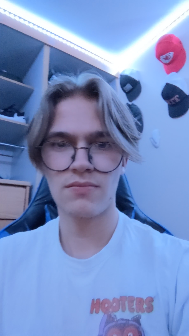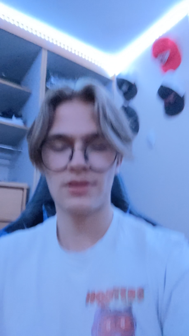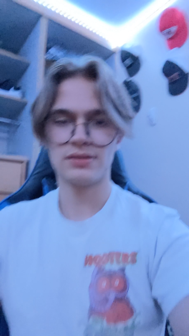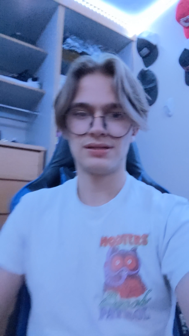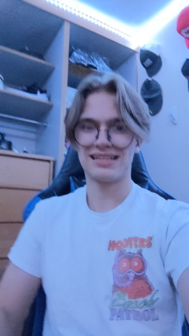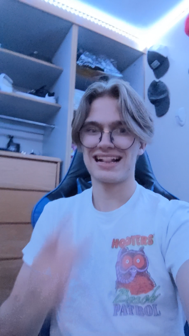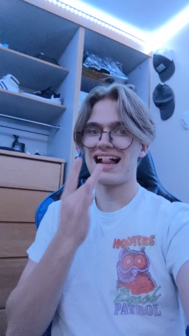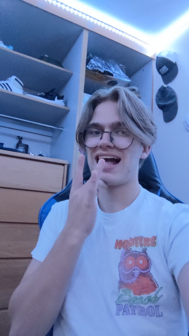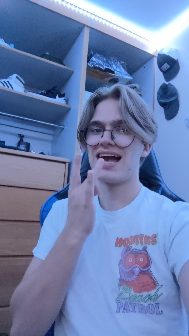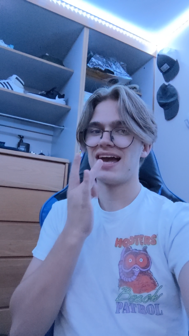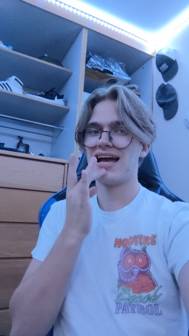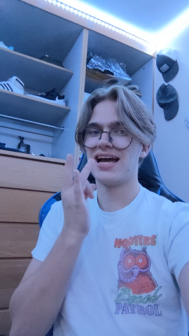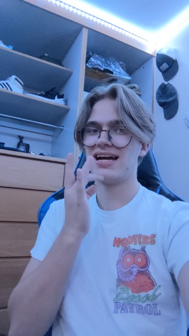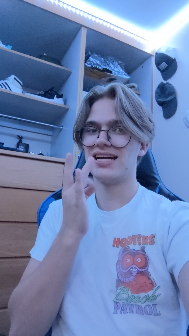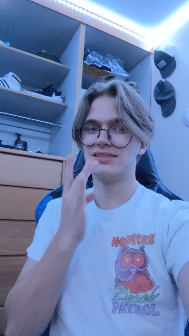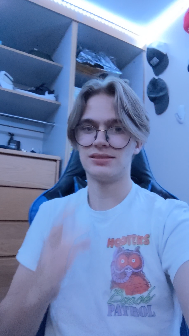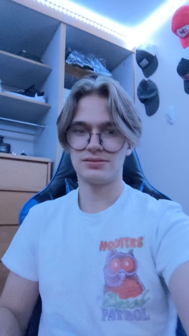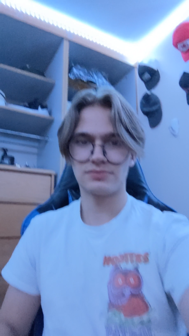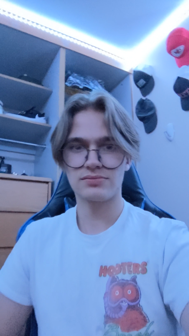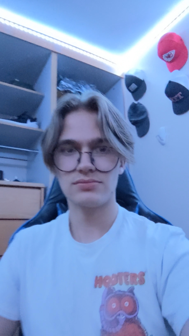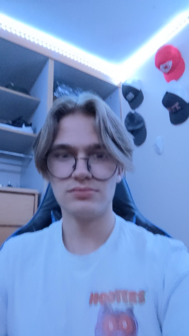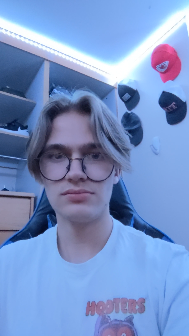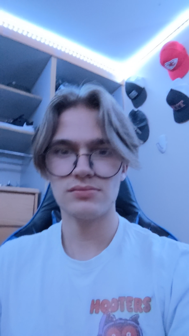light bulb